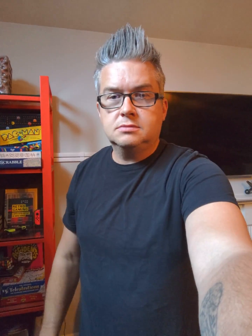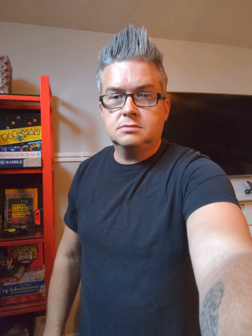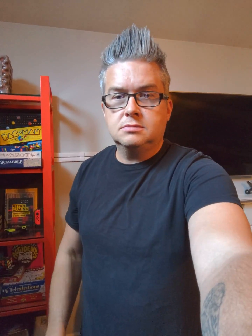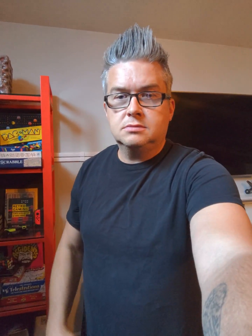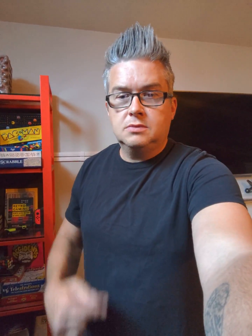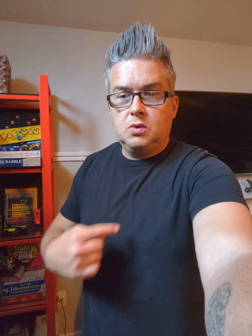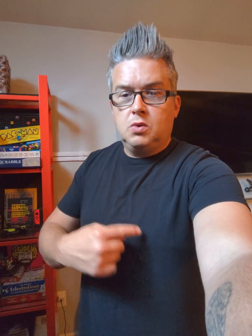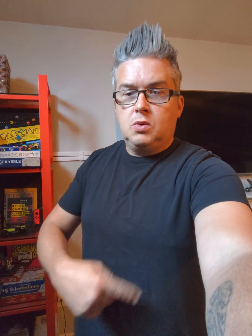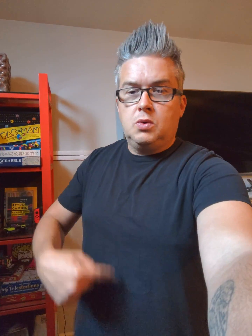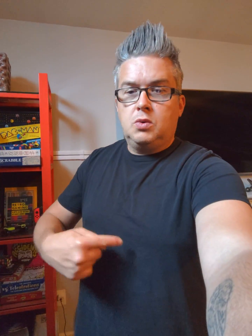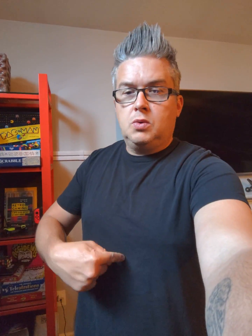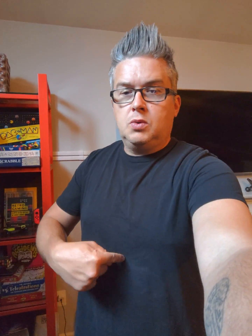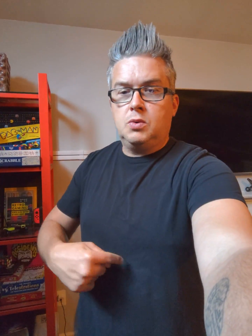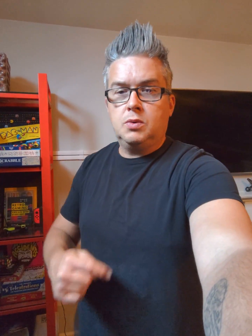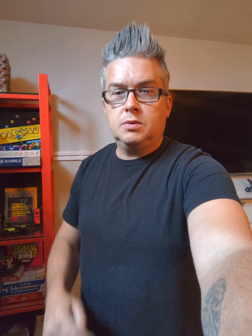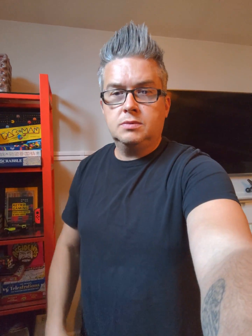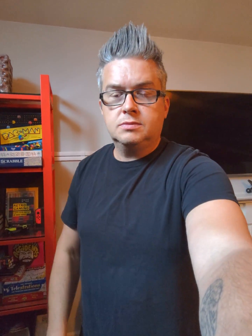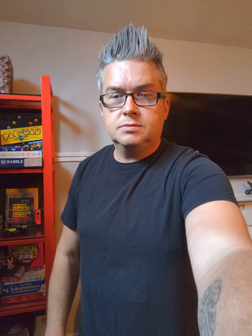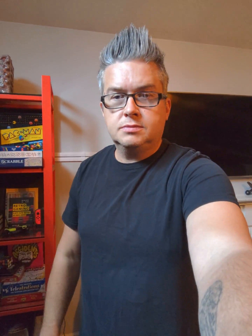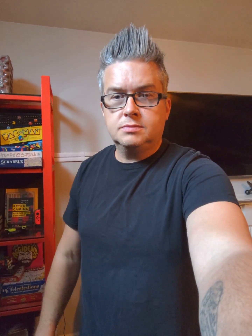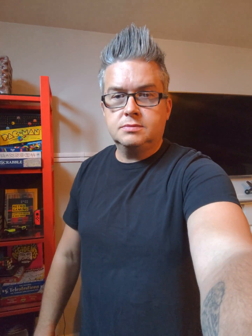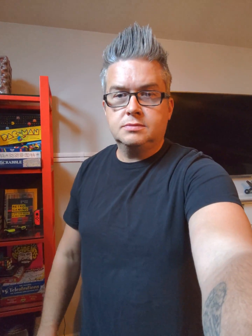belly button